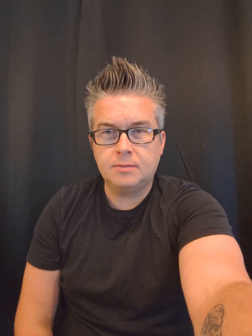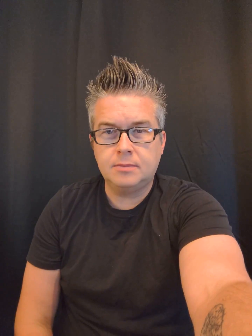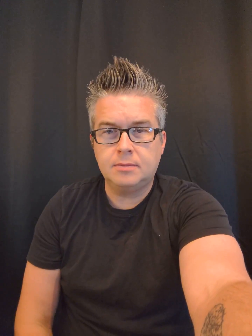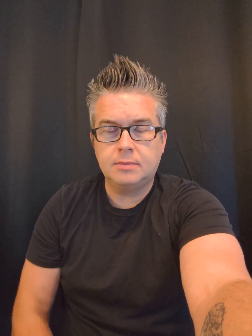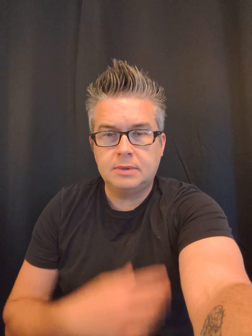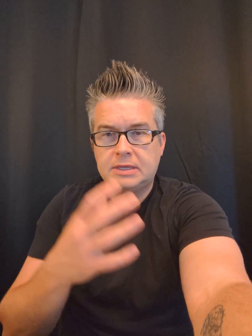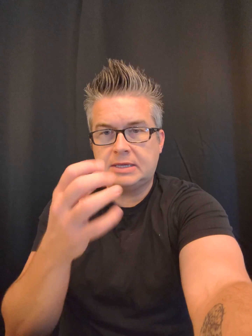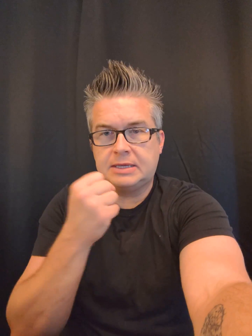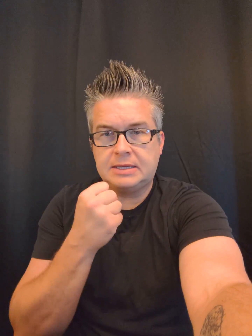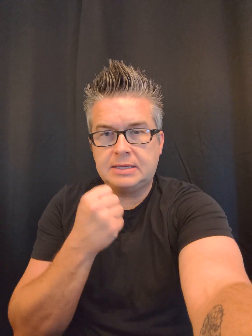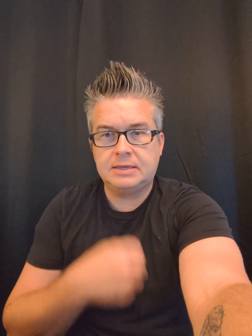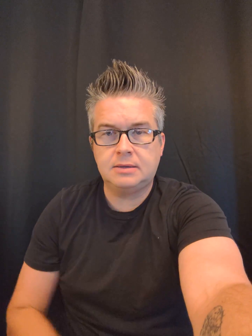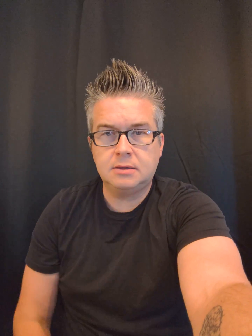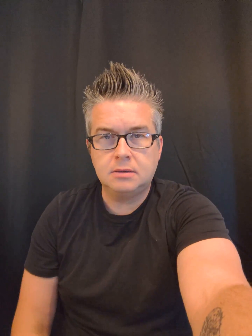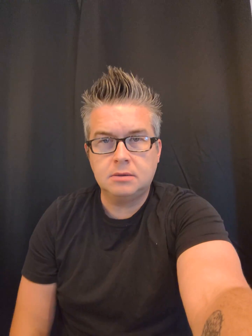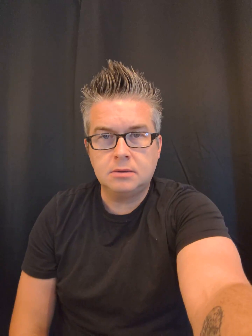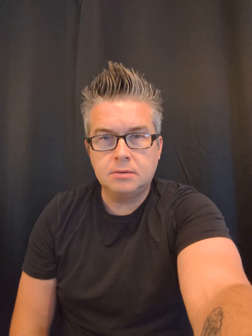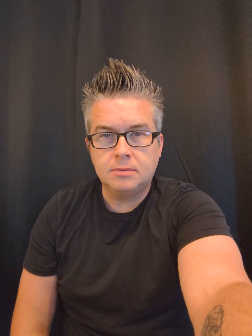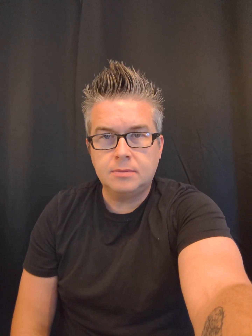get